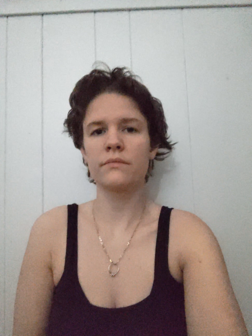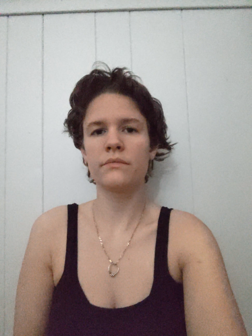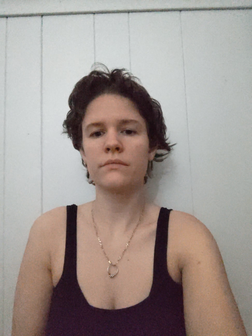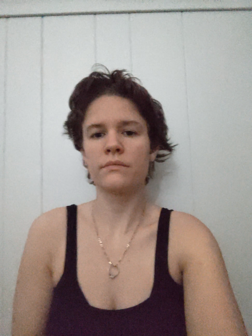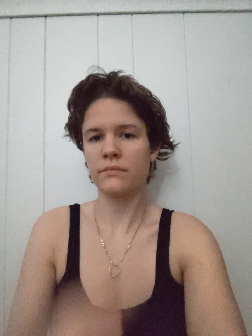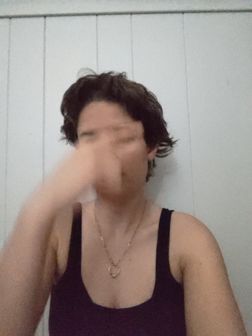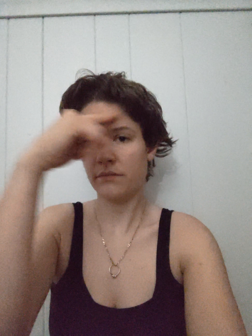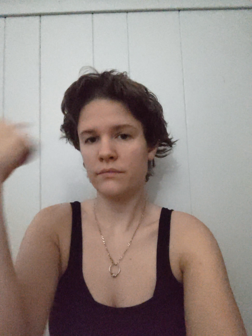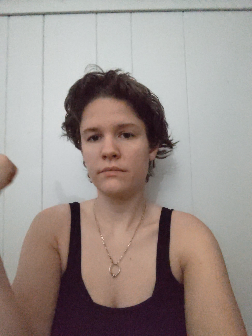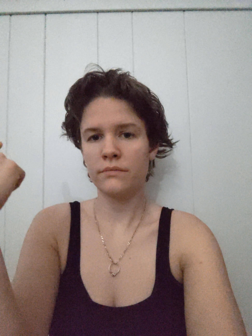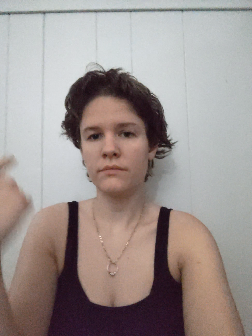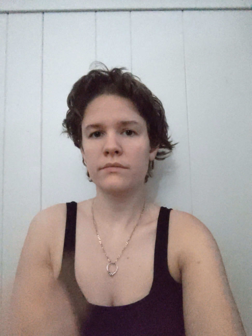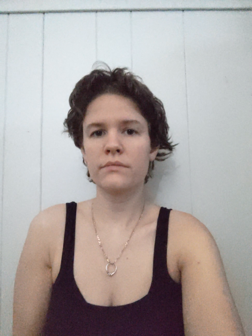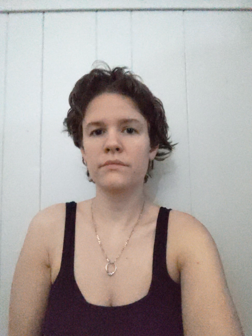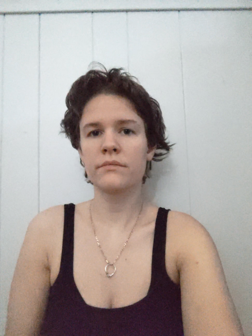black